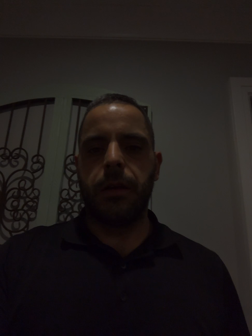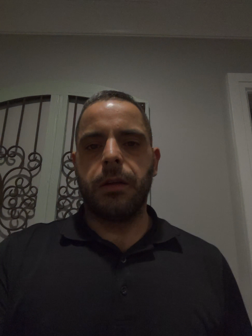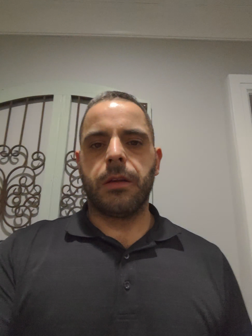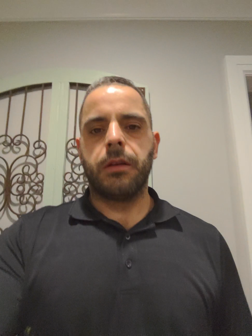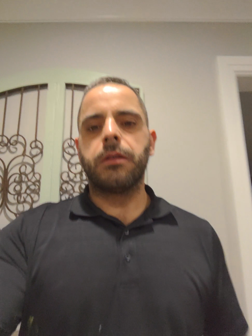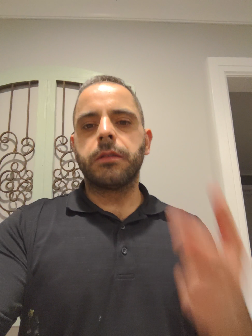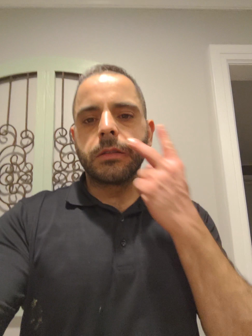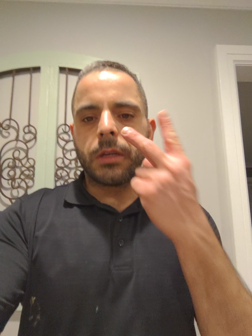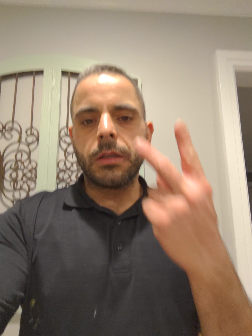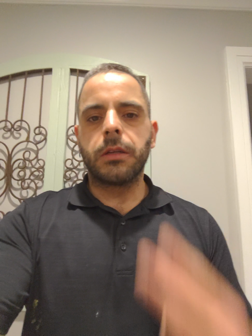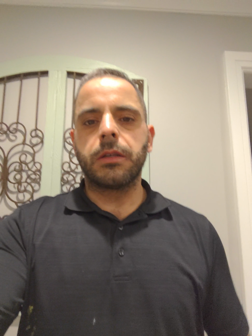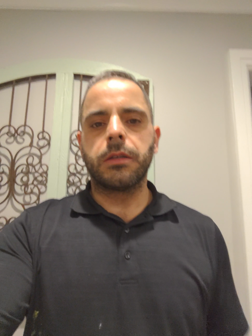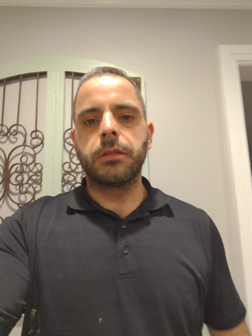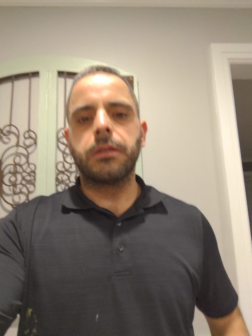see